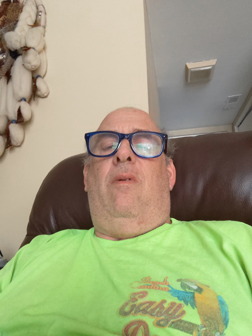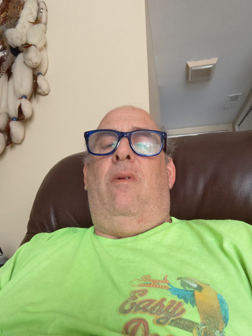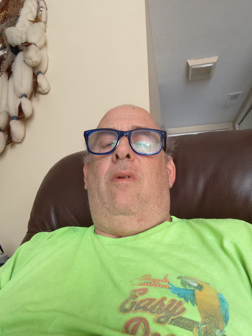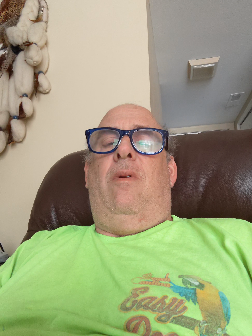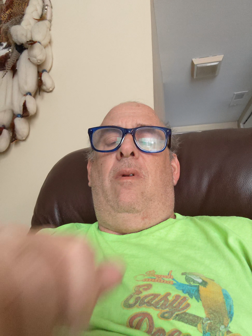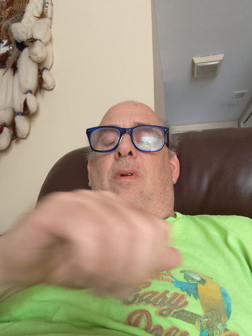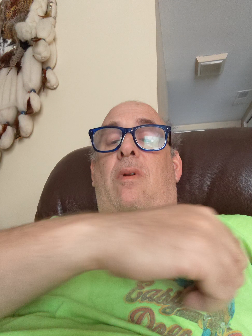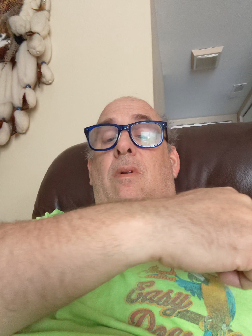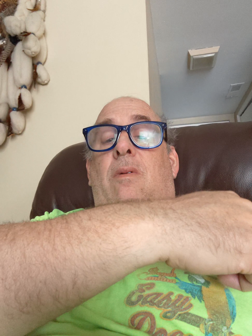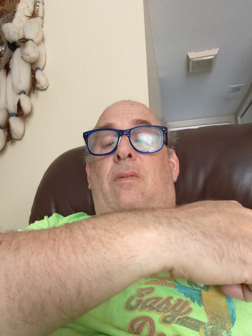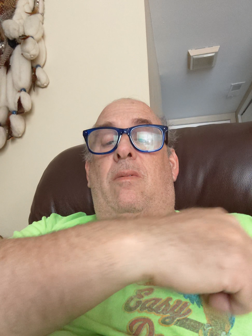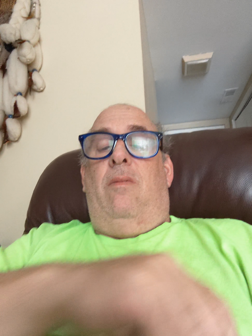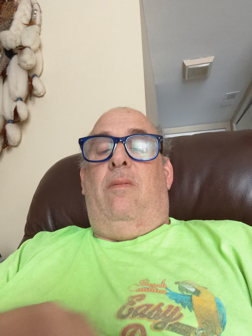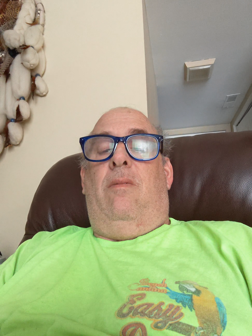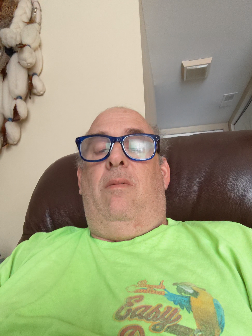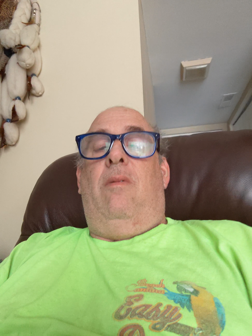arm